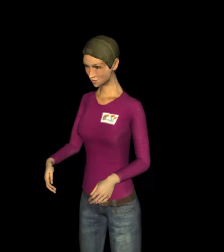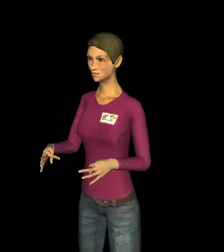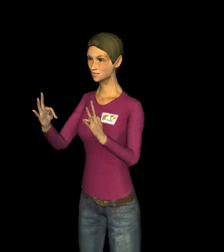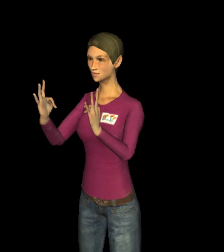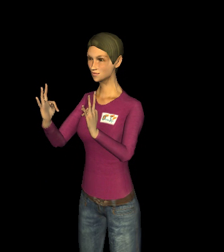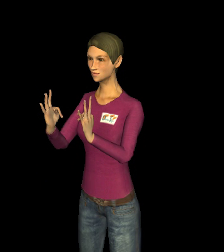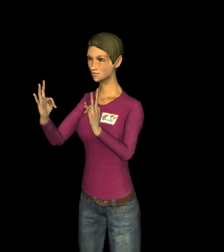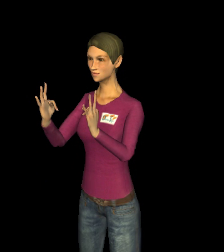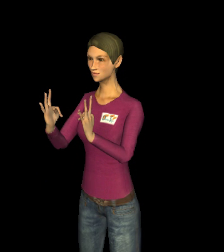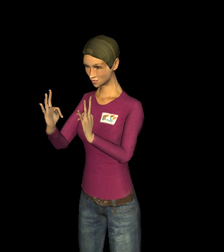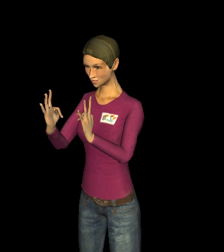خال